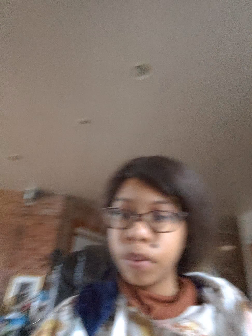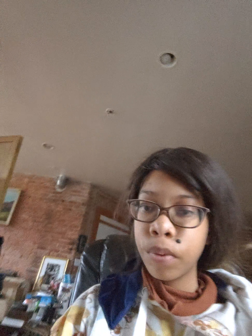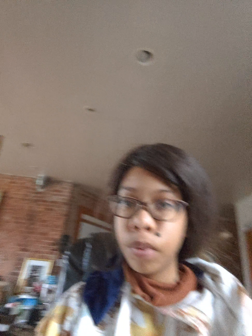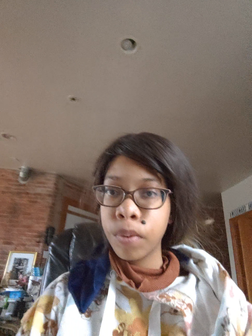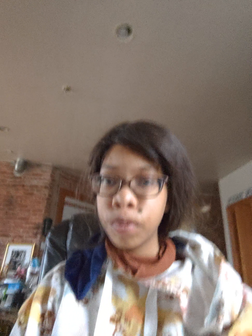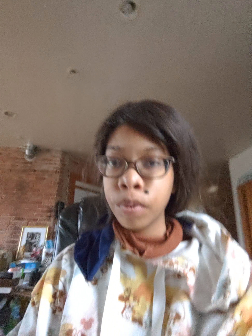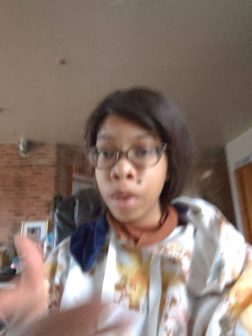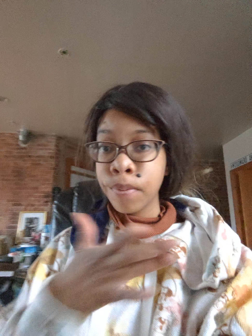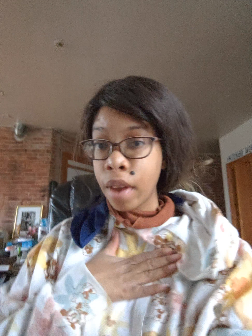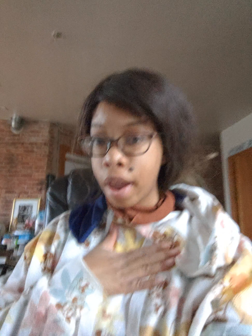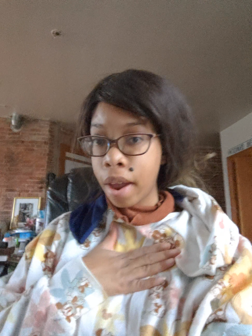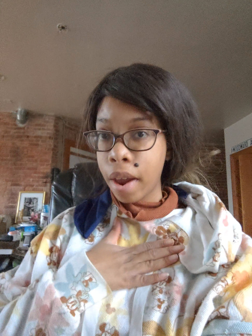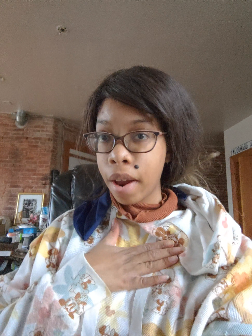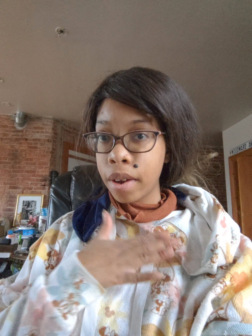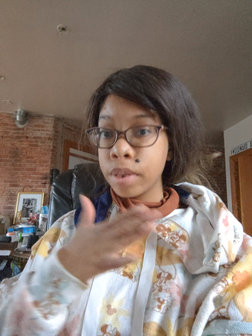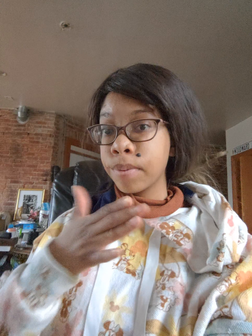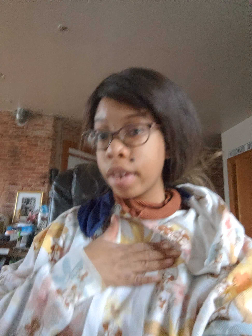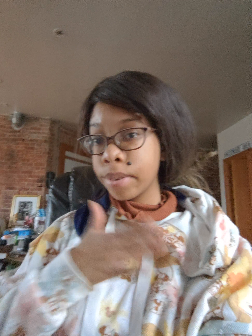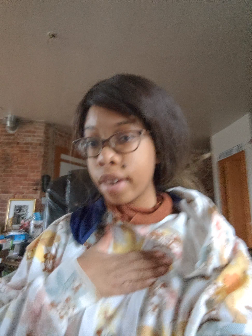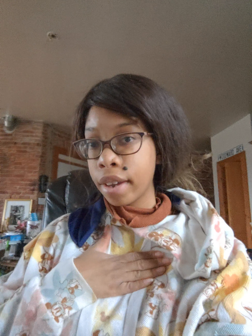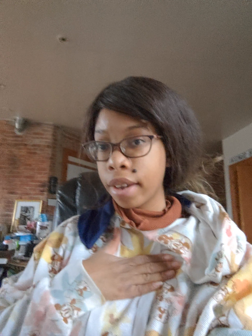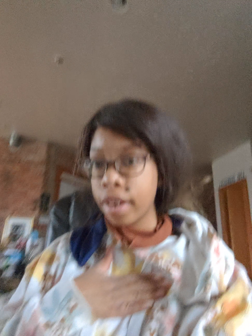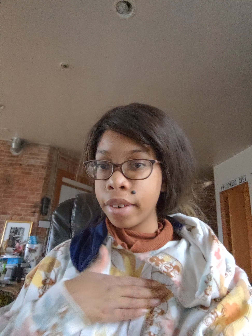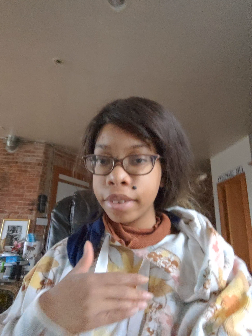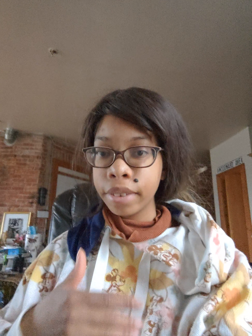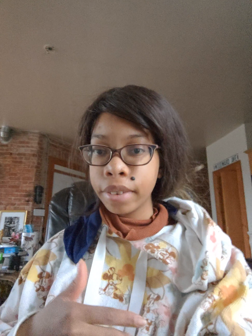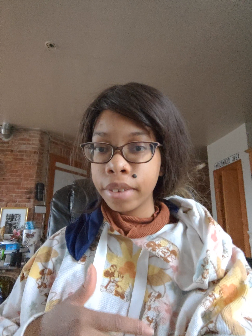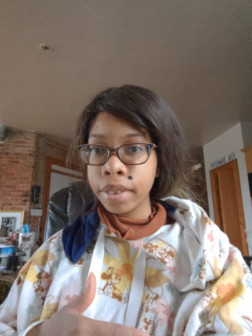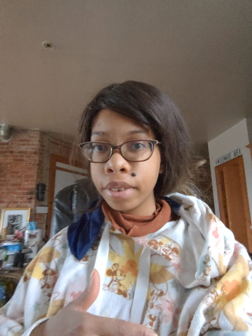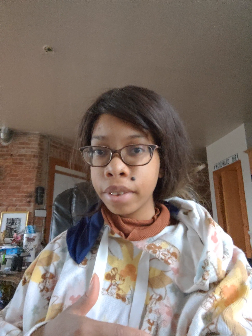my